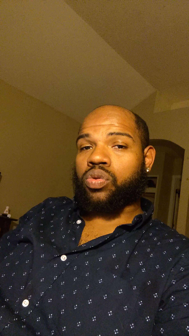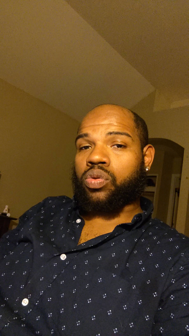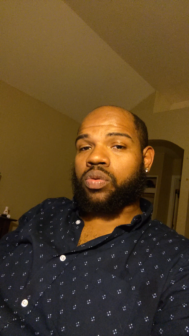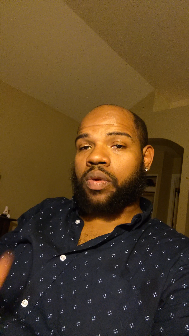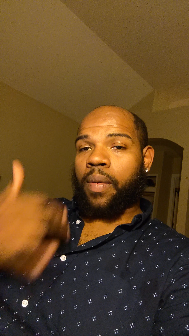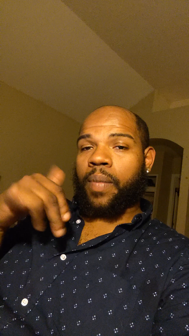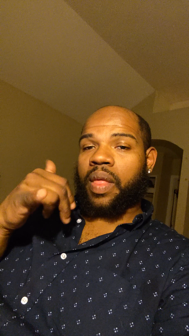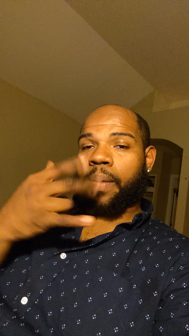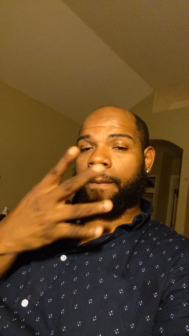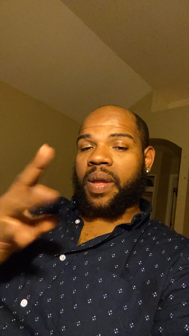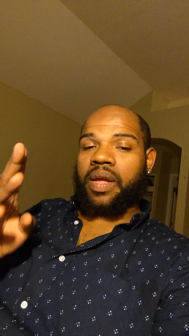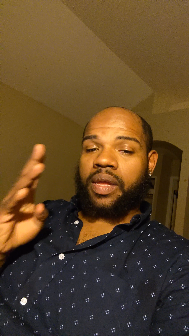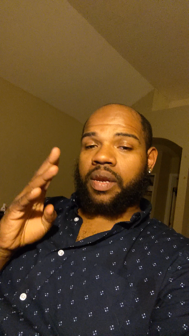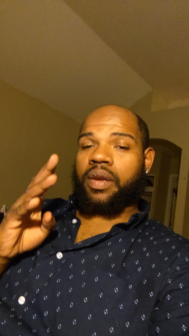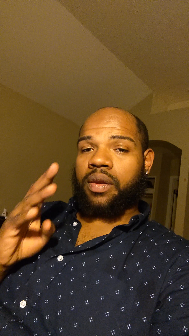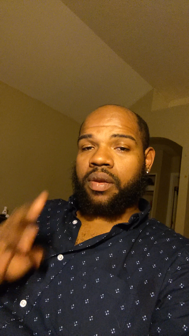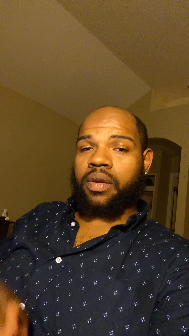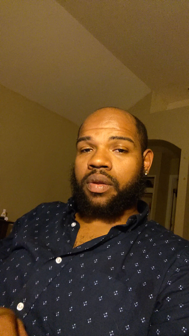playpen